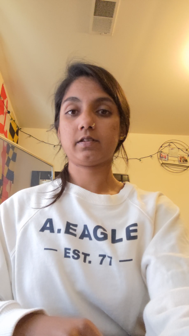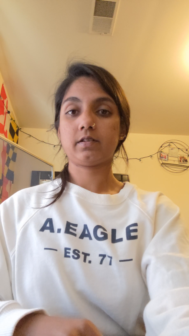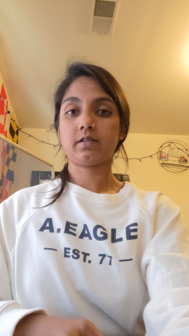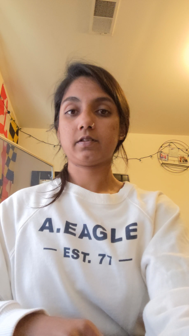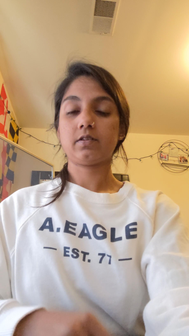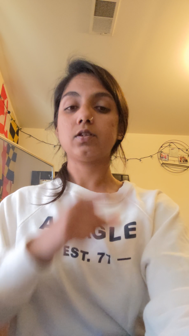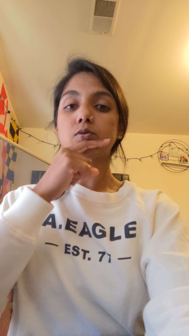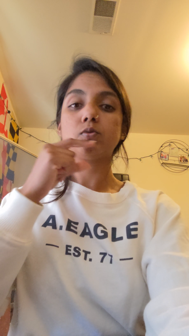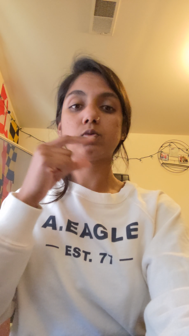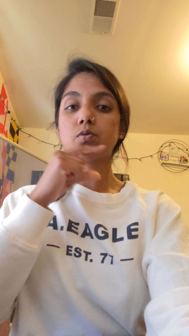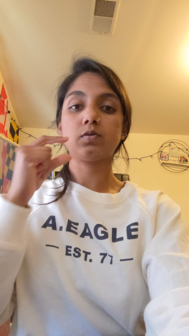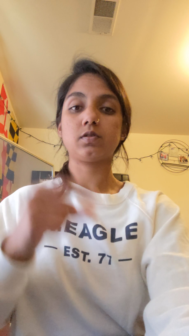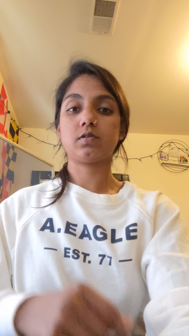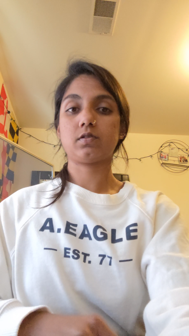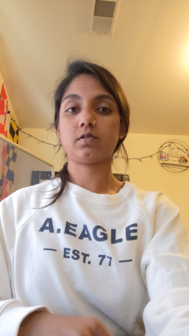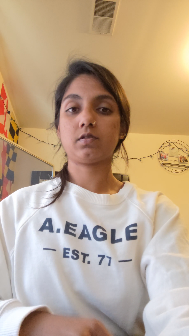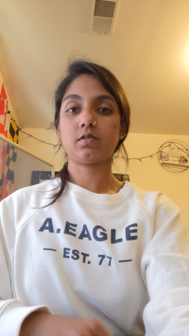glue